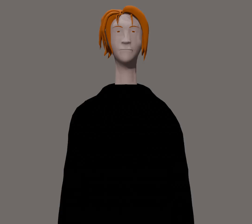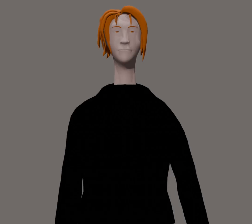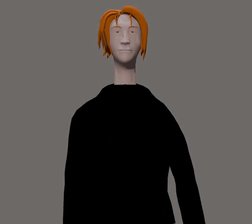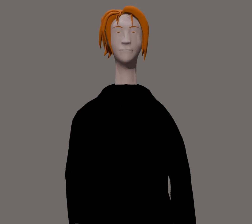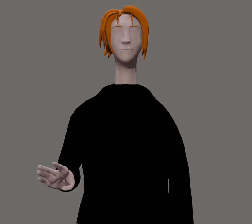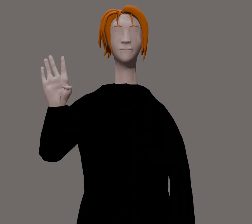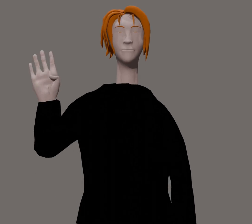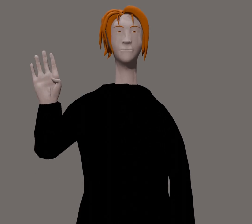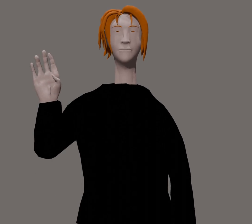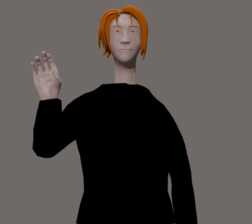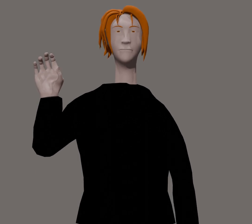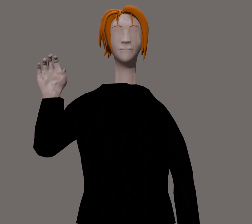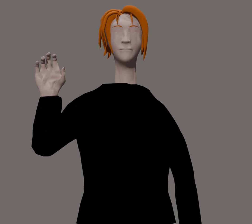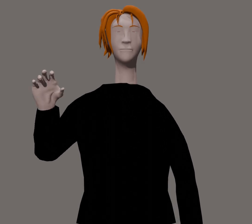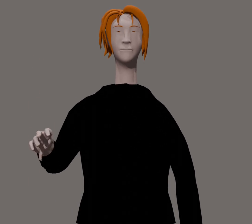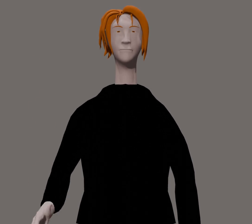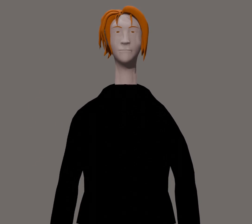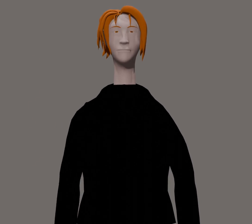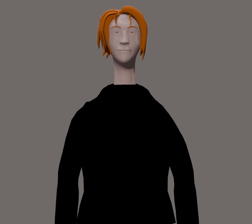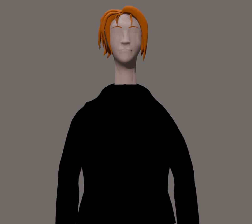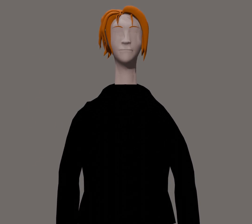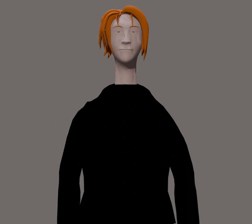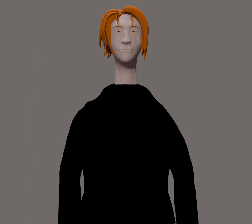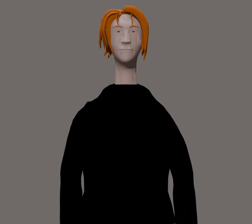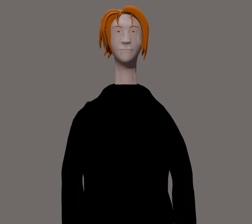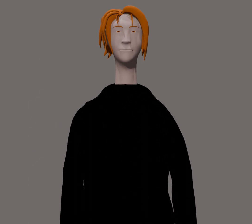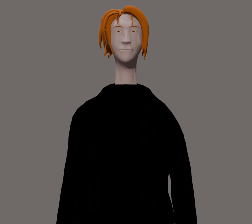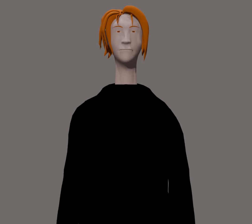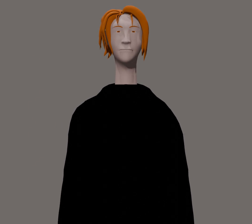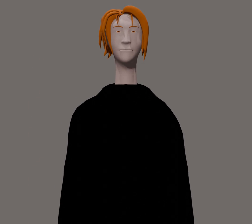British Columbia